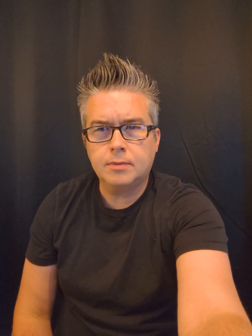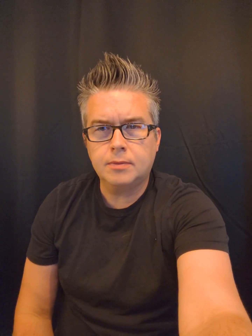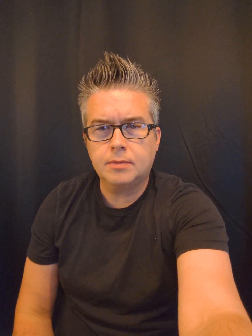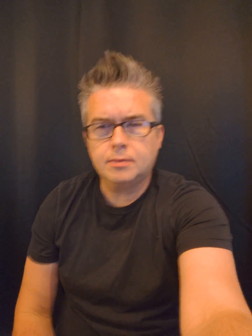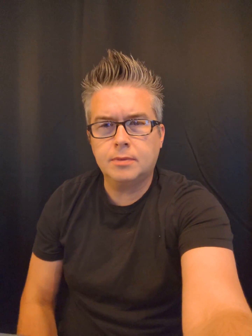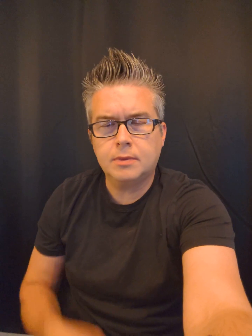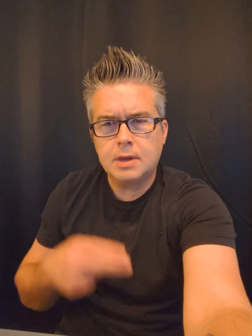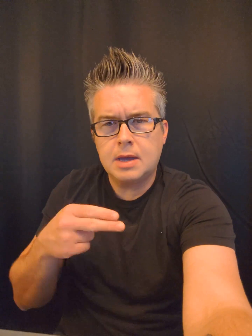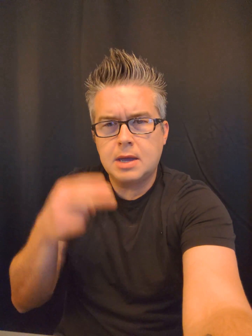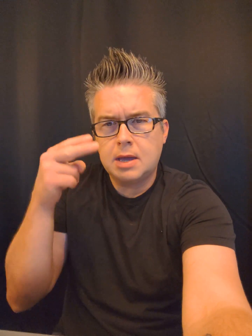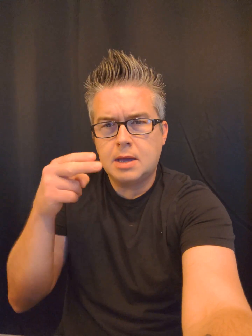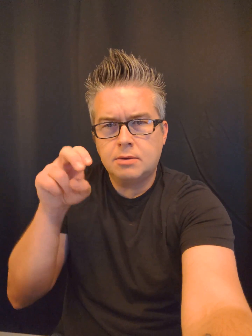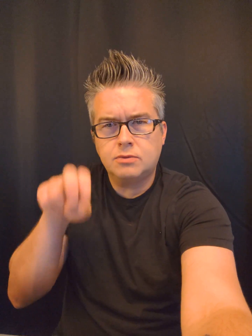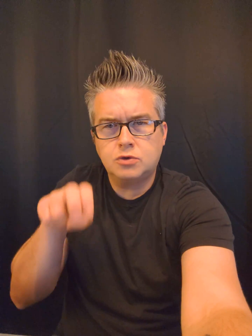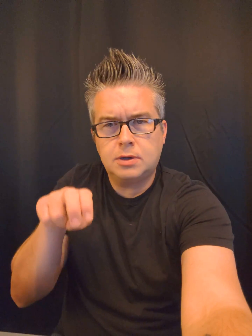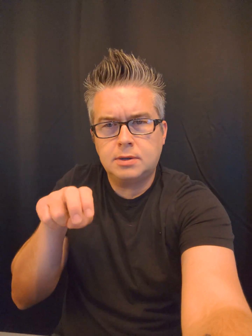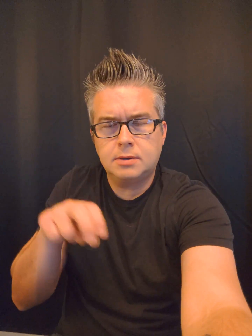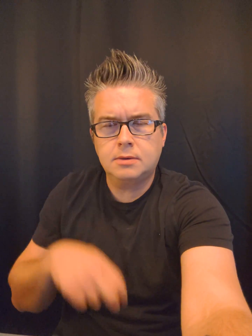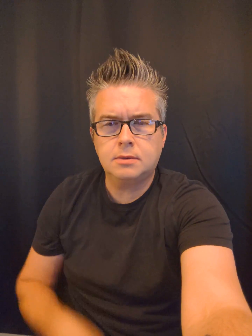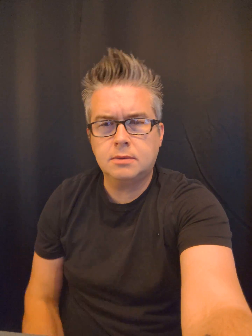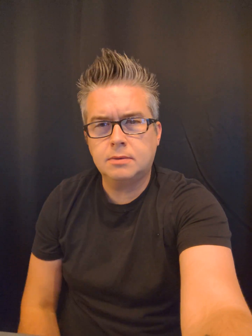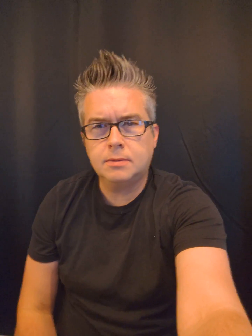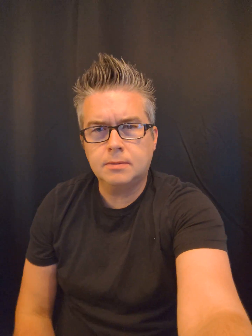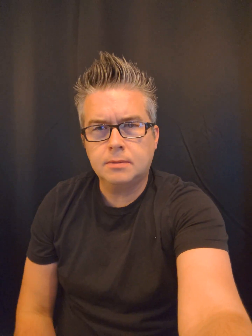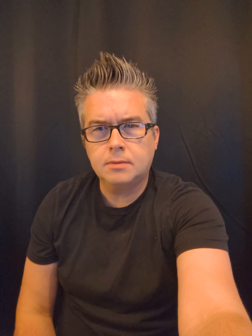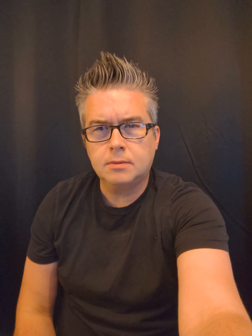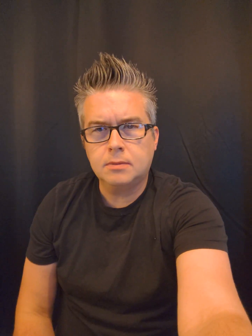high chair